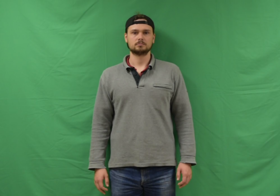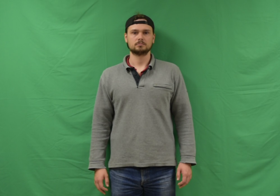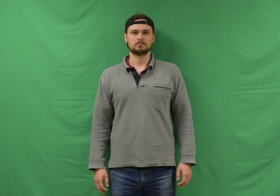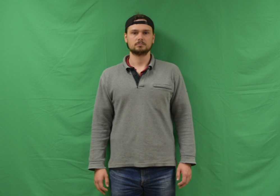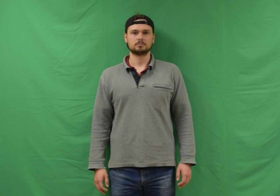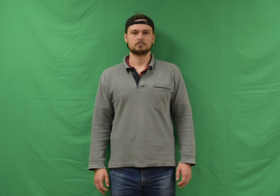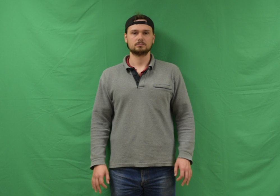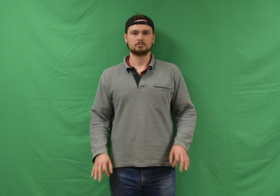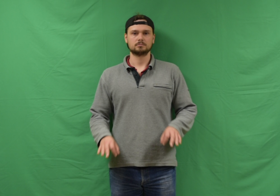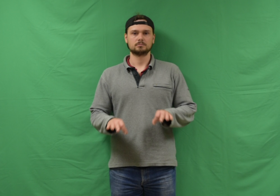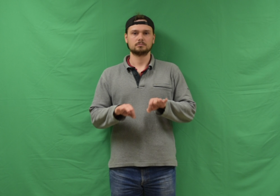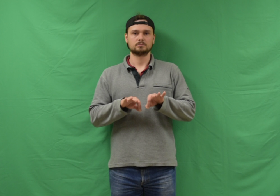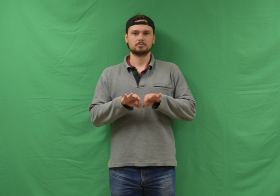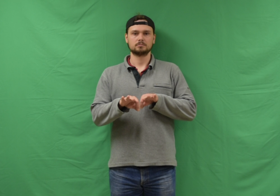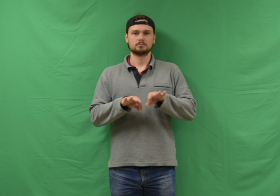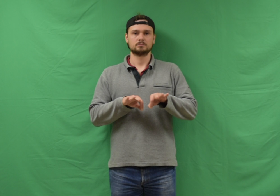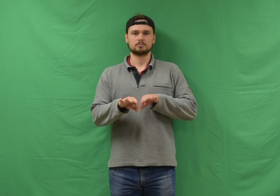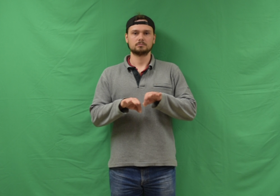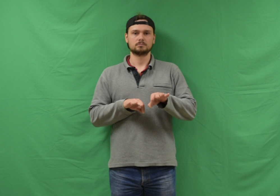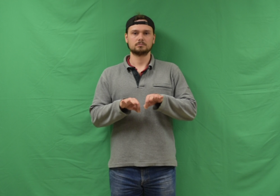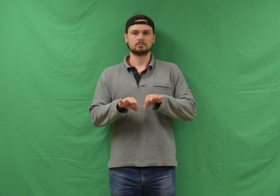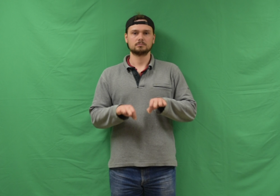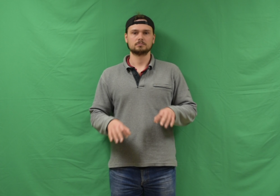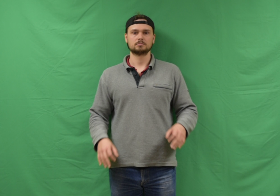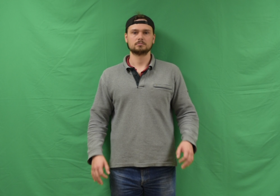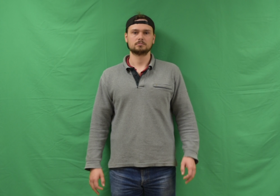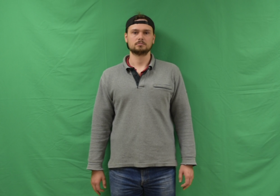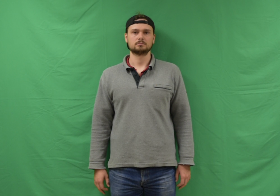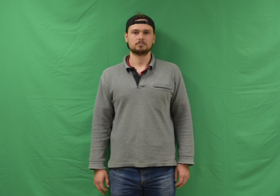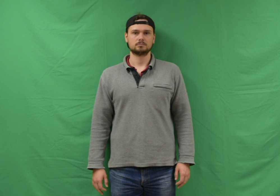trabajo